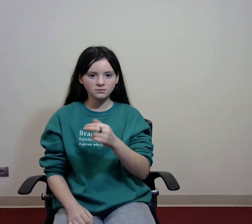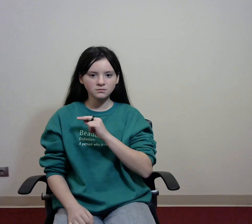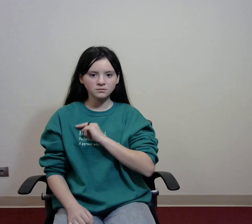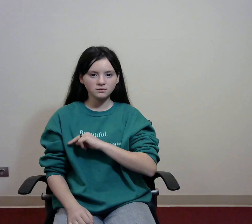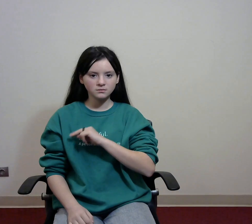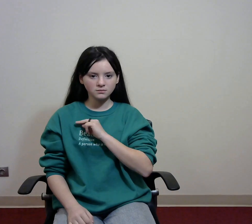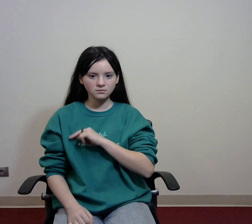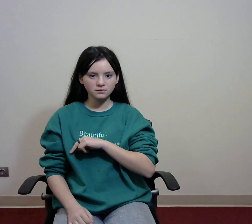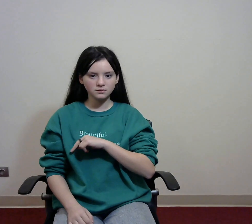iş